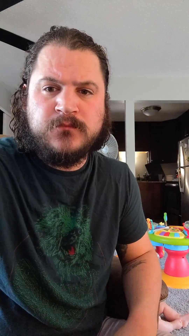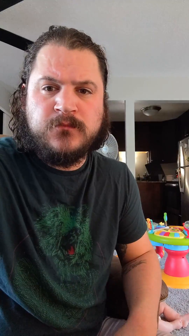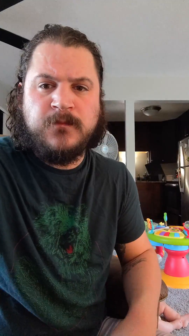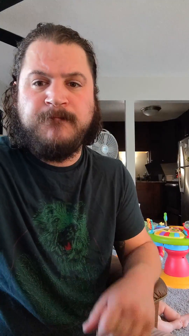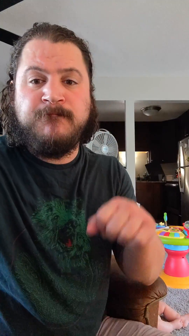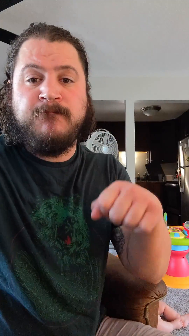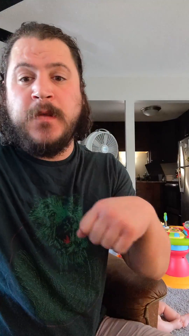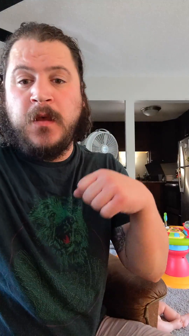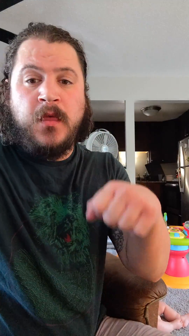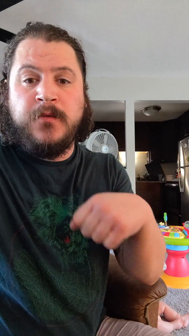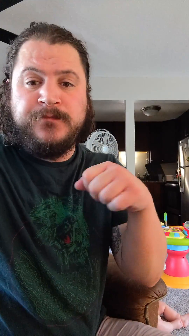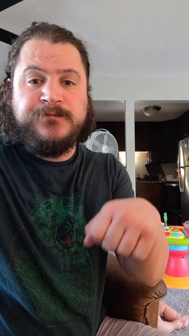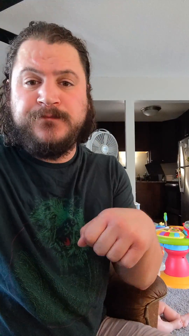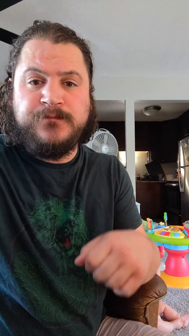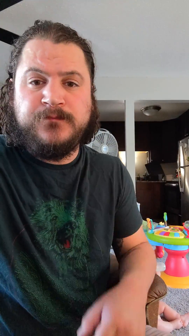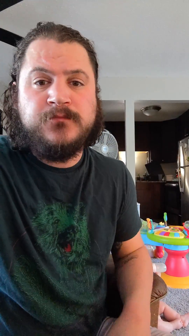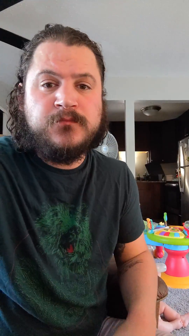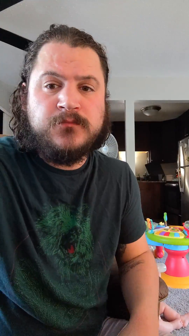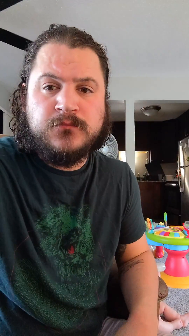bicycle